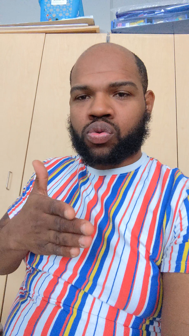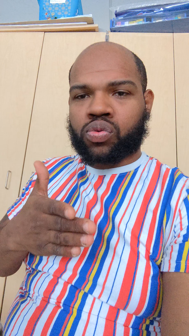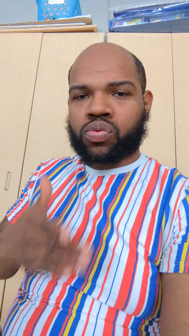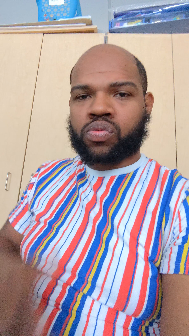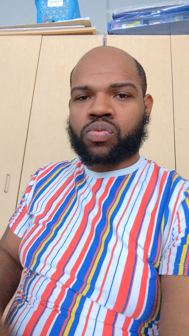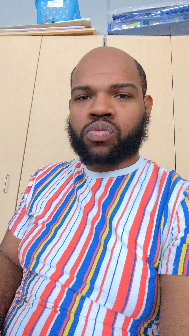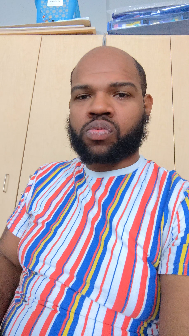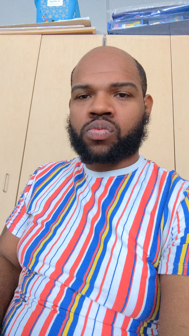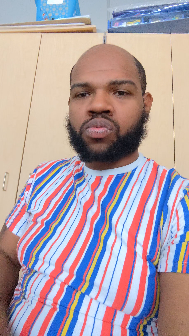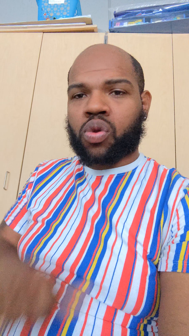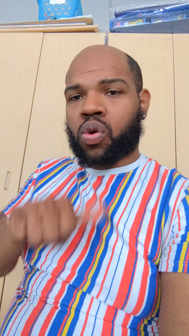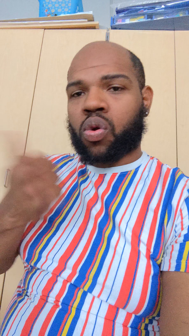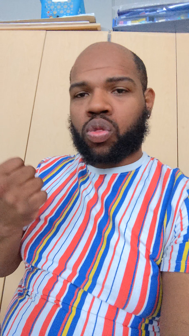other